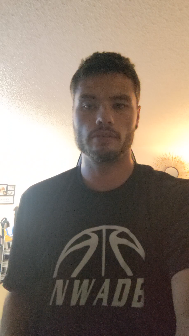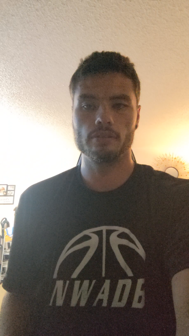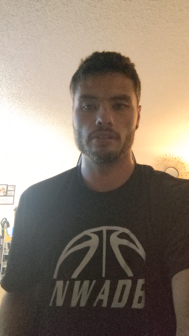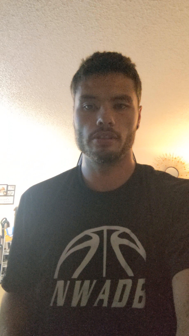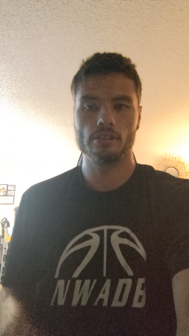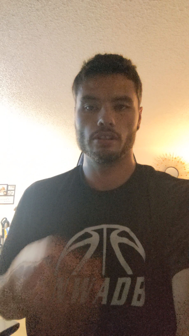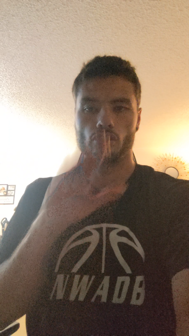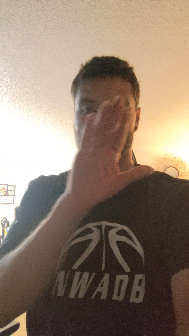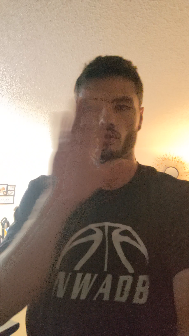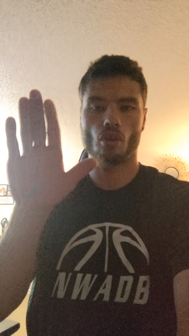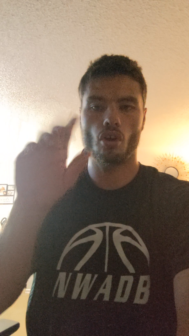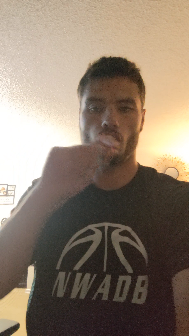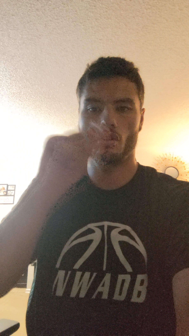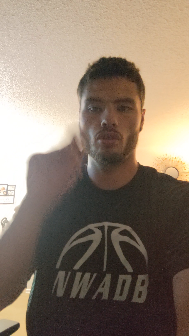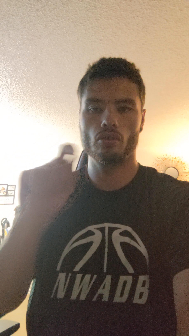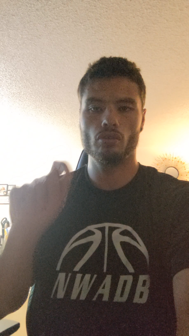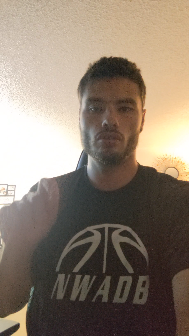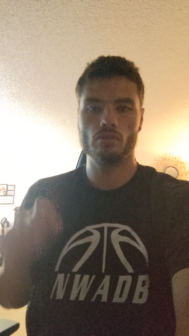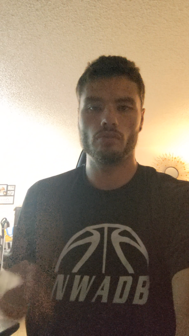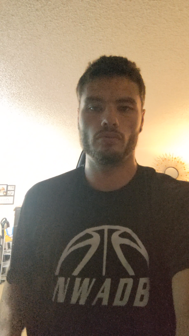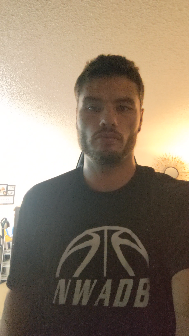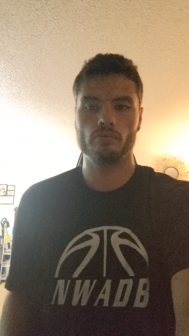chalk